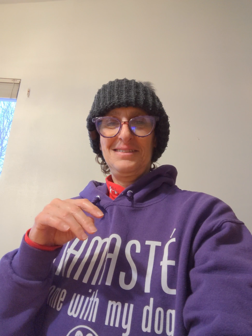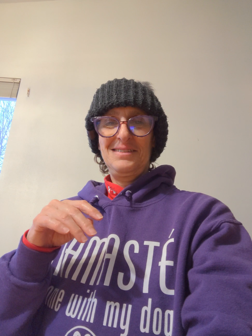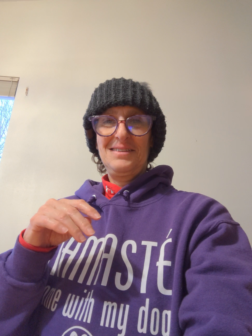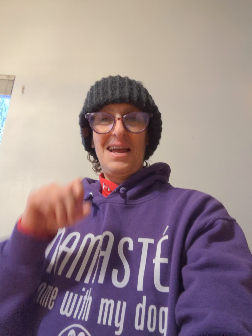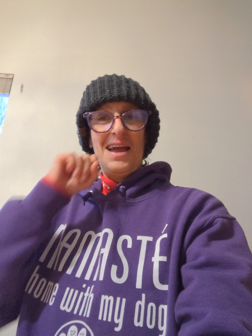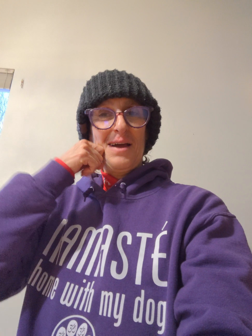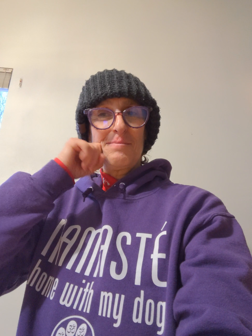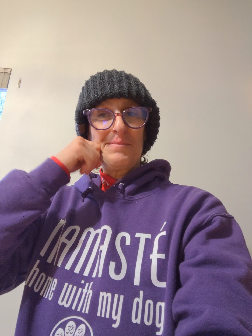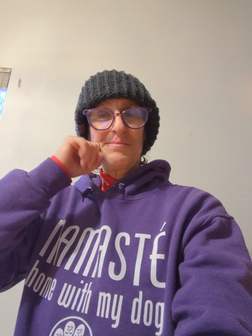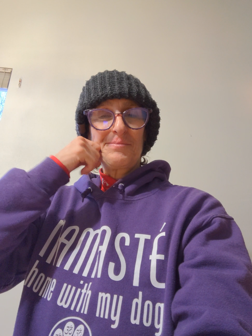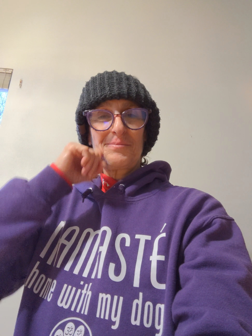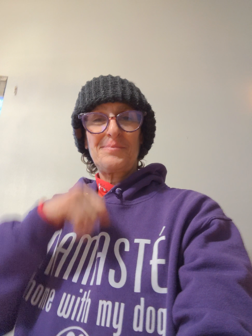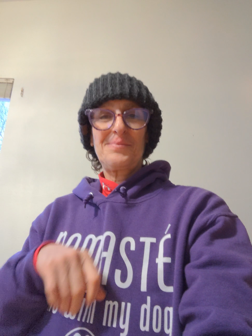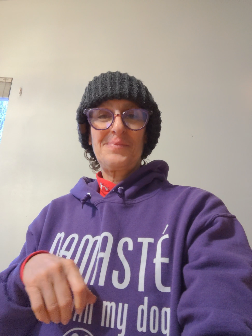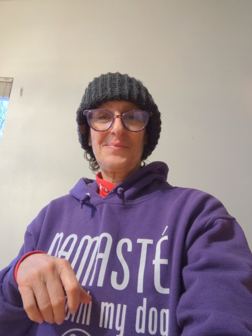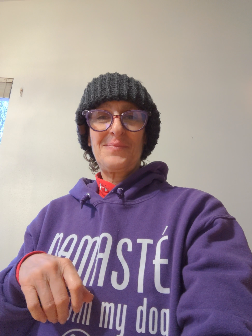apple